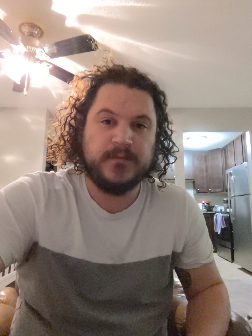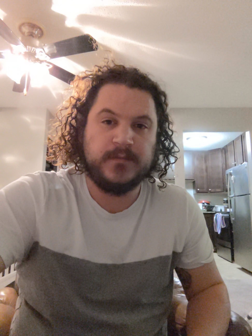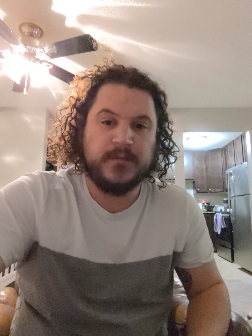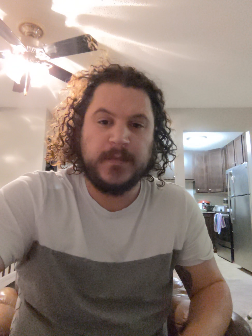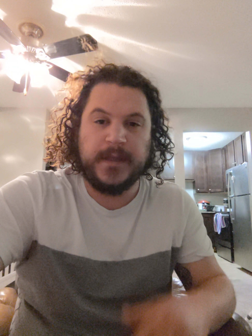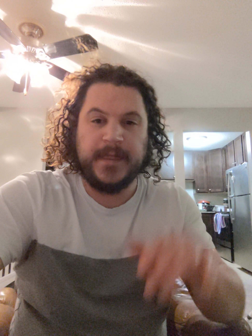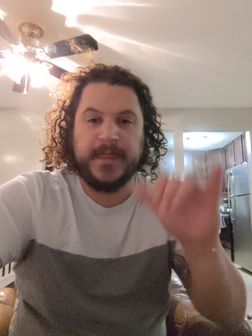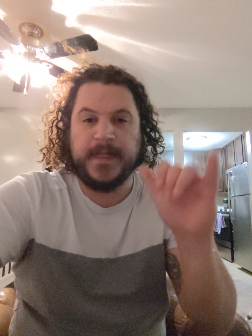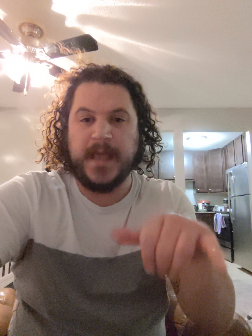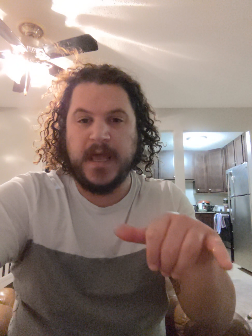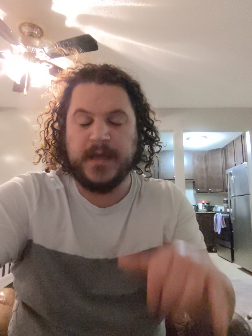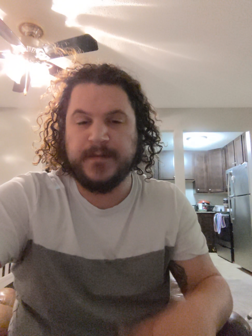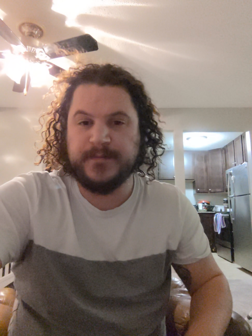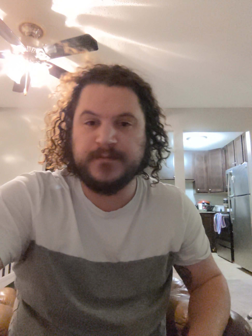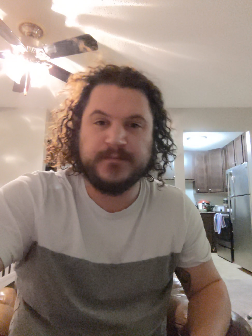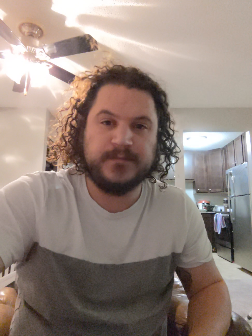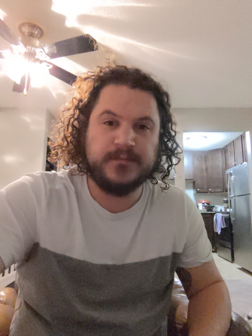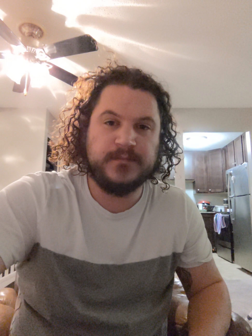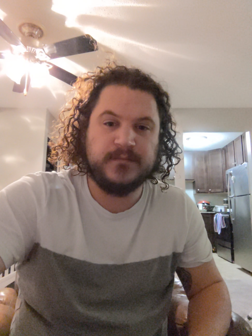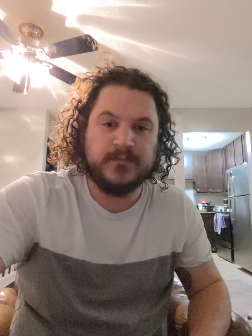that